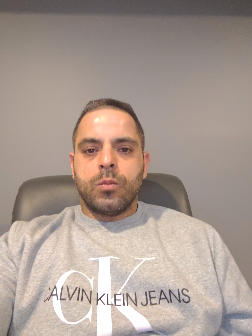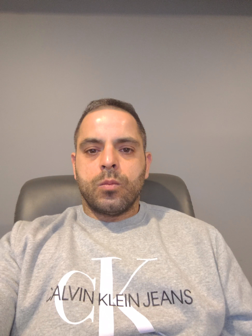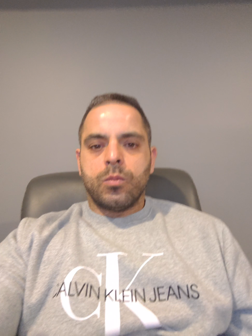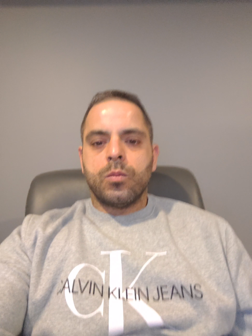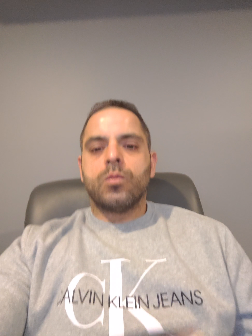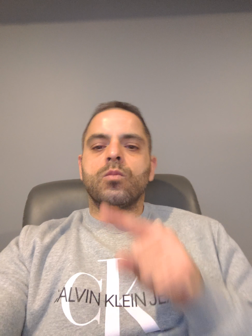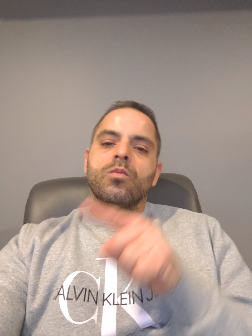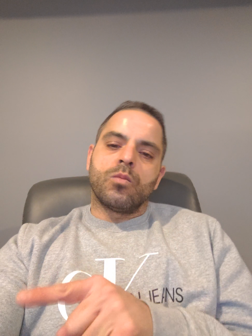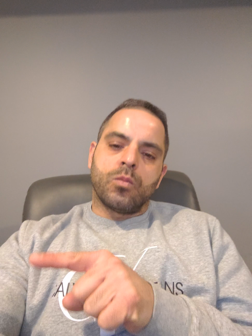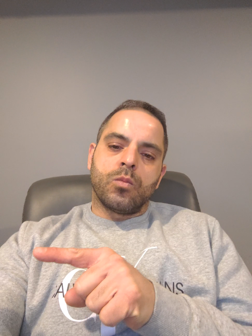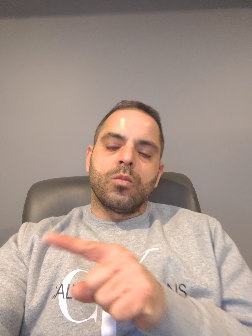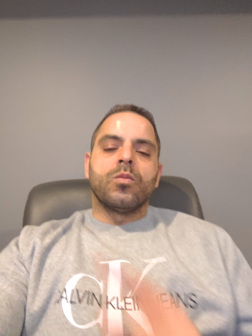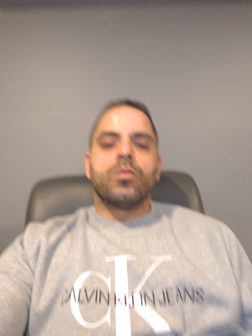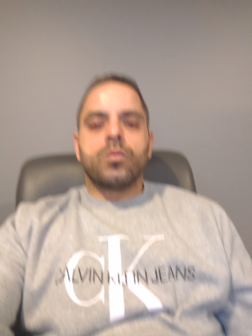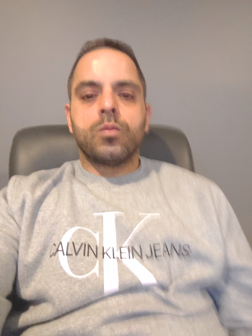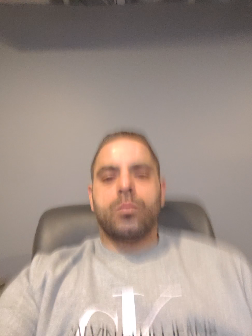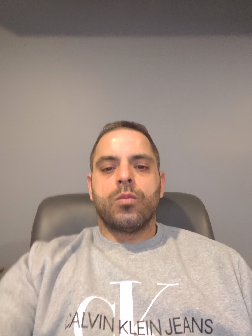he/she/it